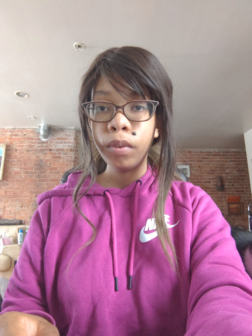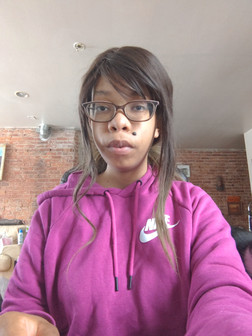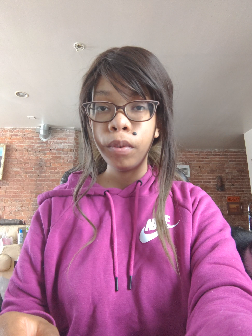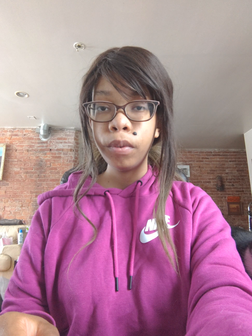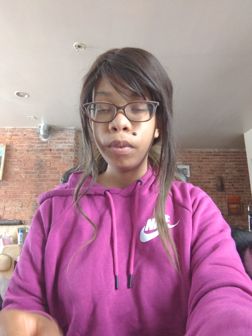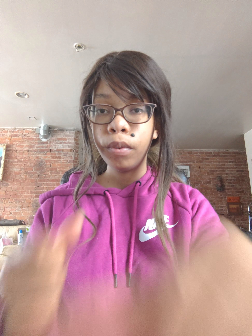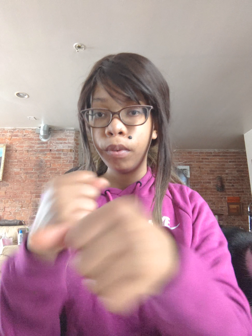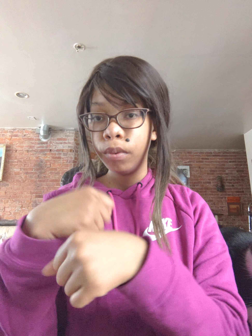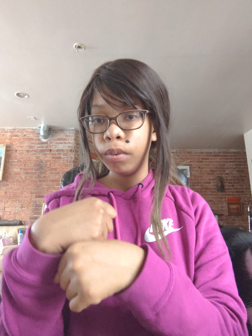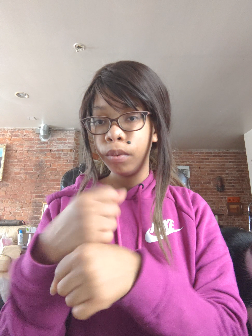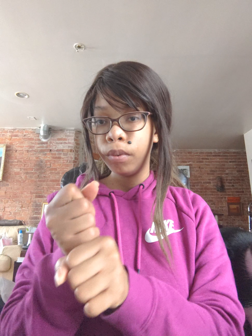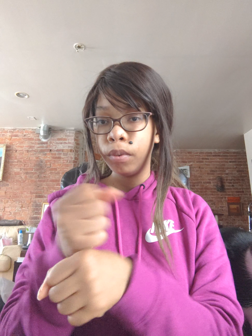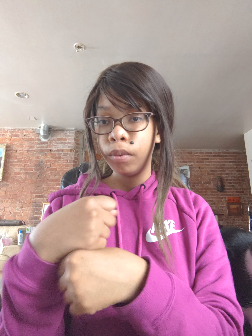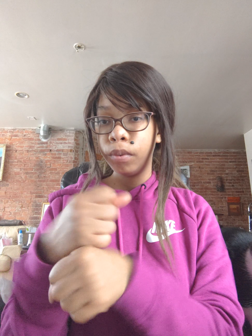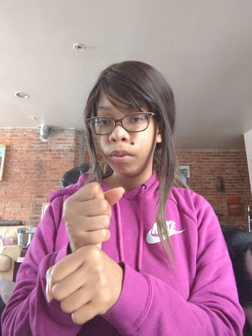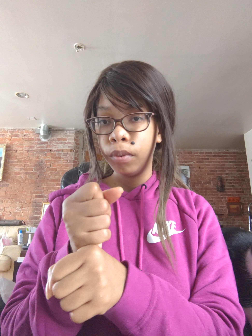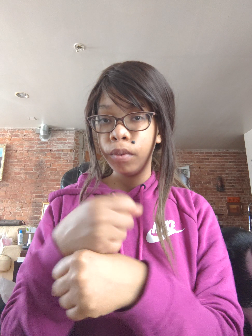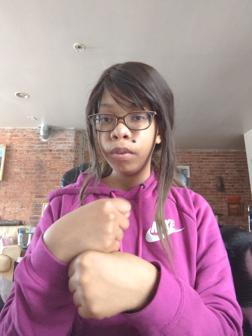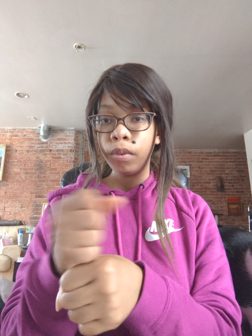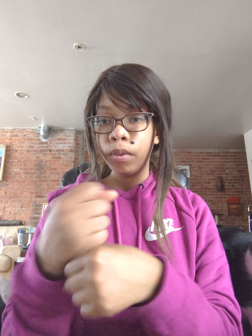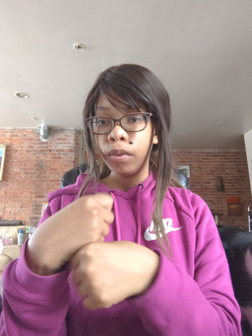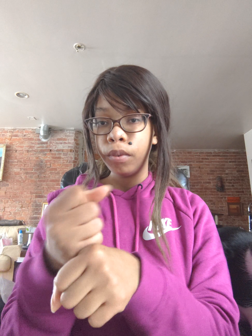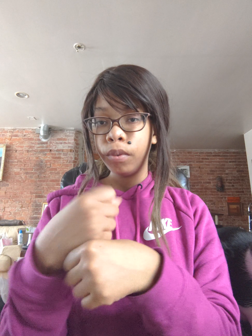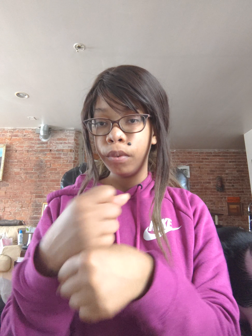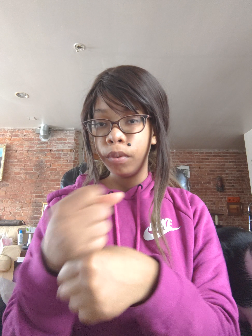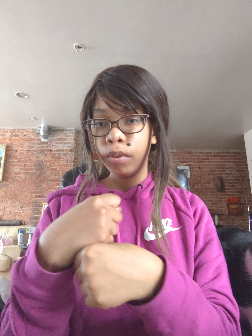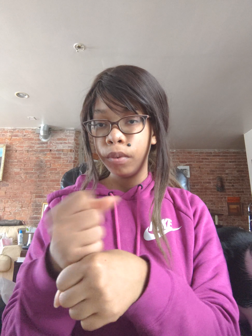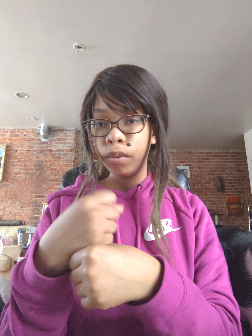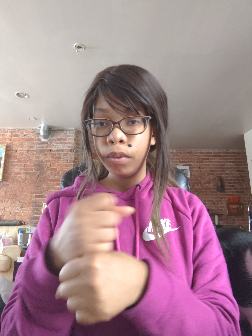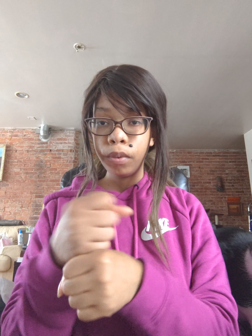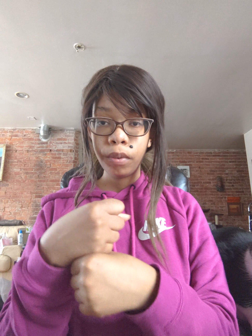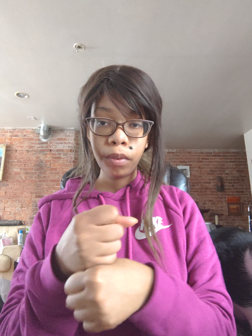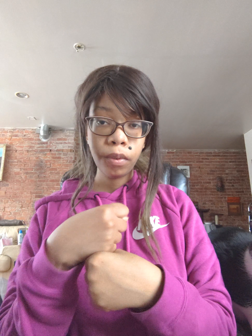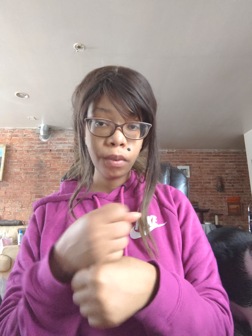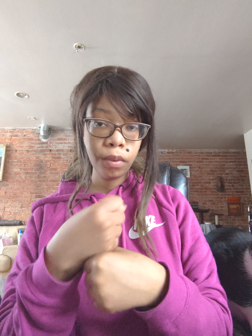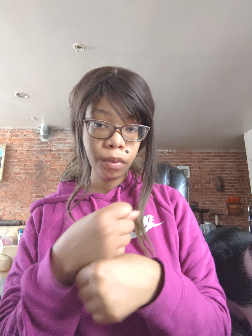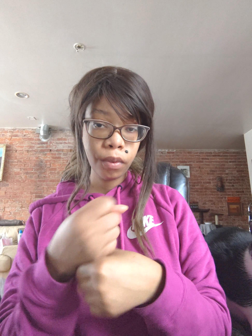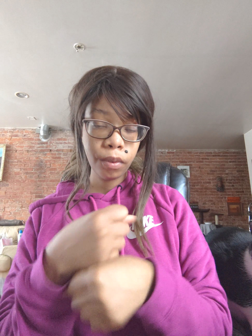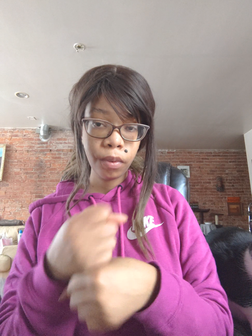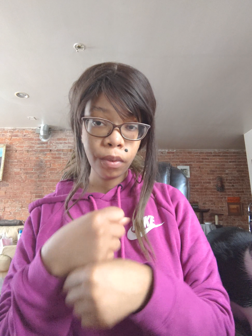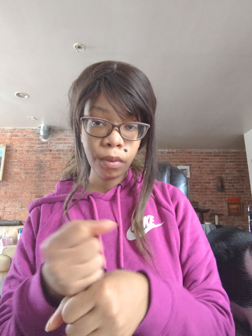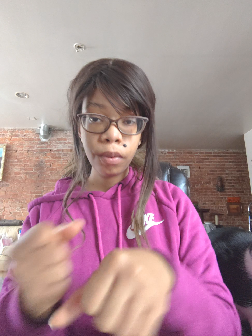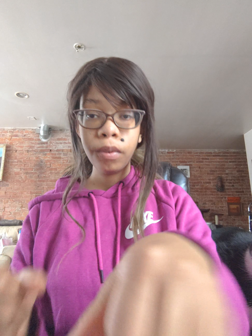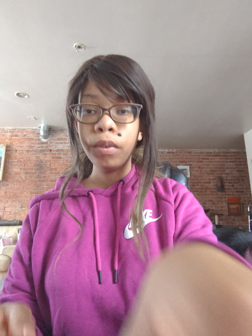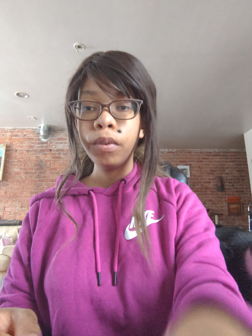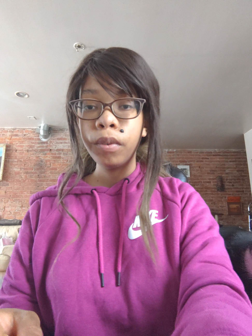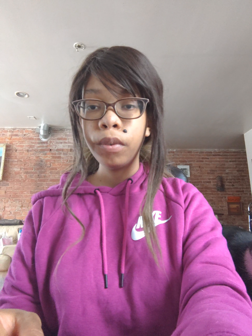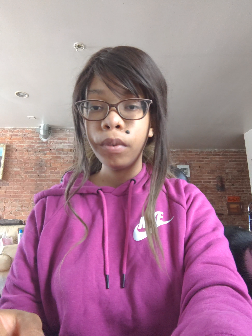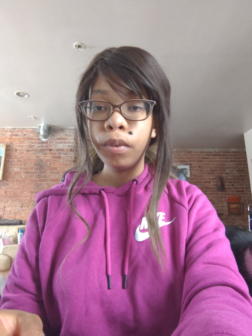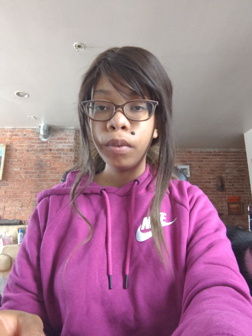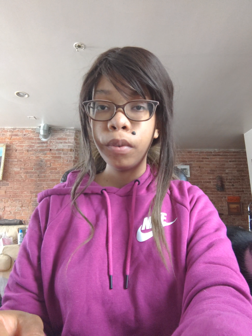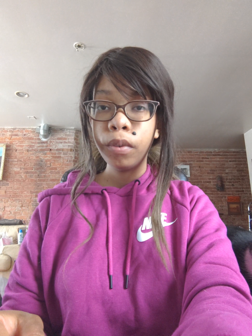make